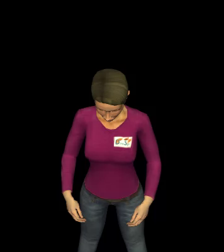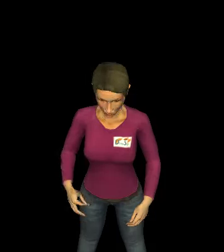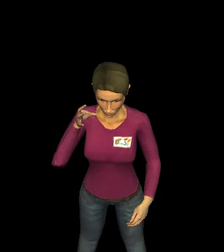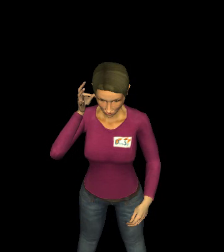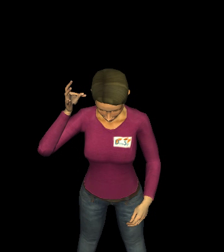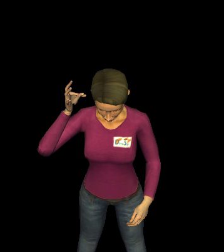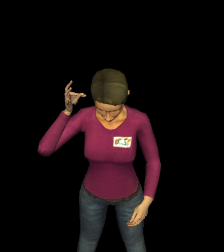صوت